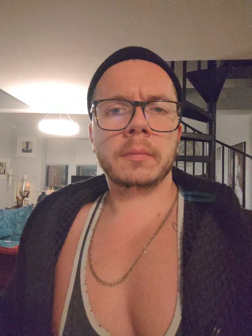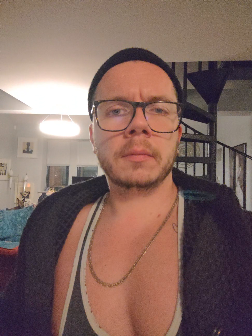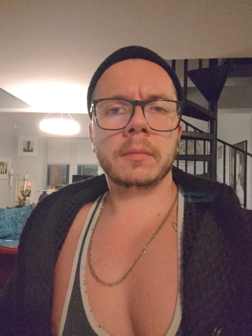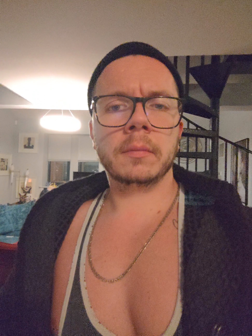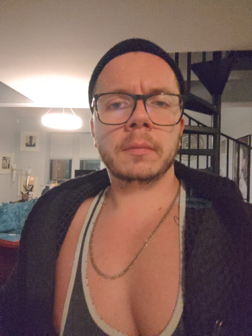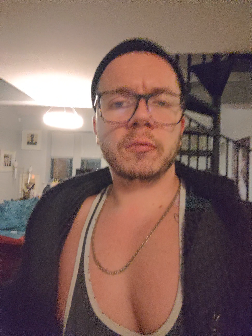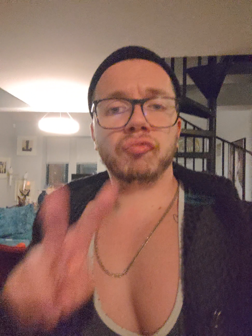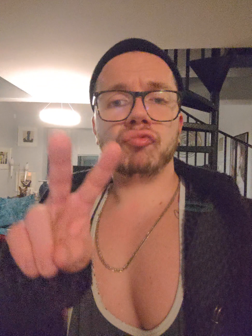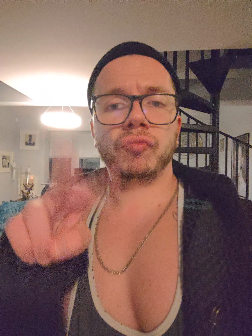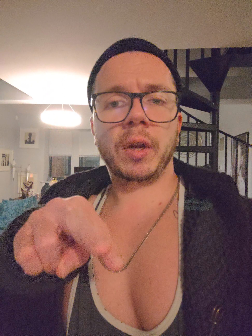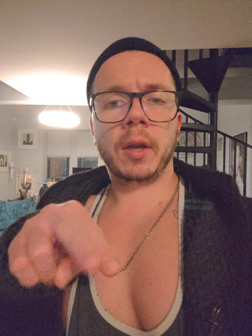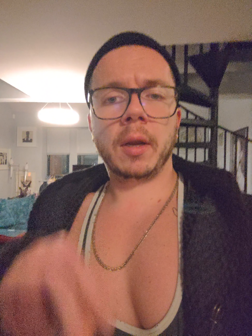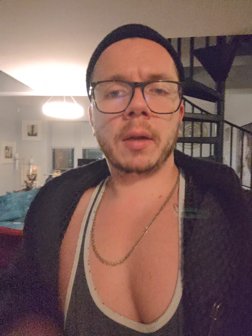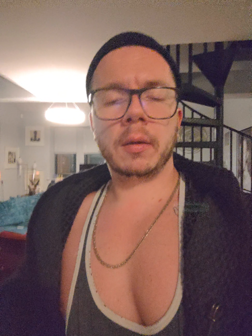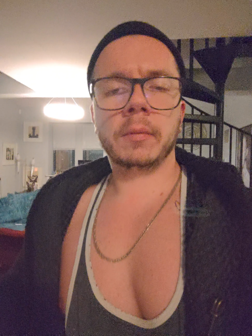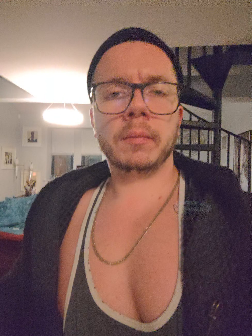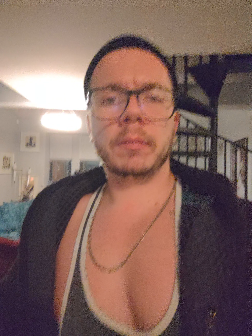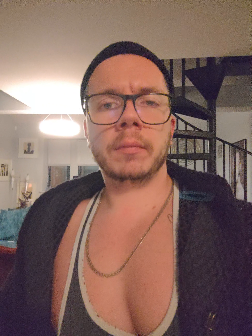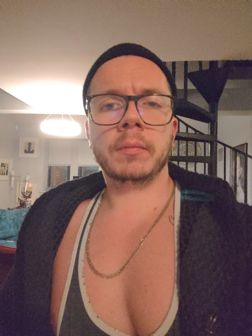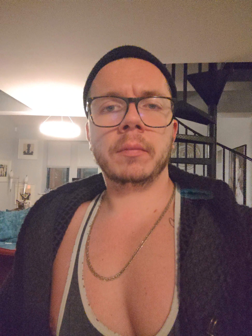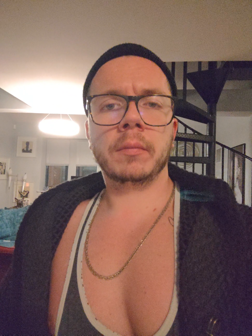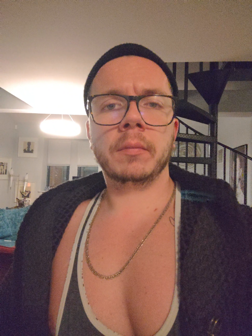read